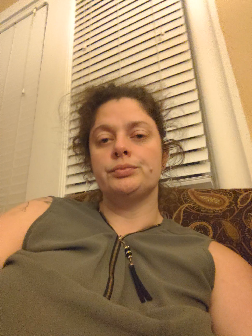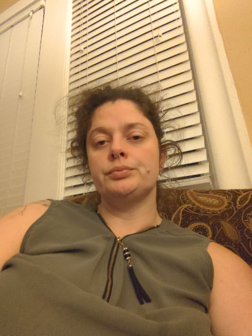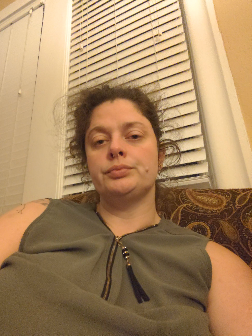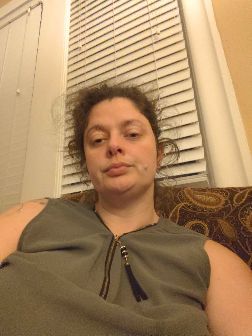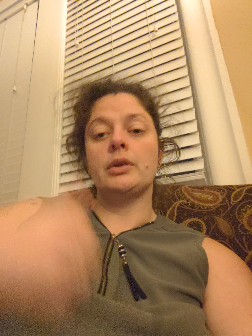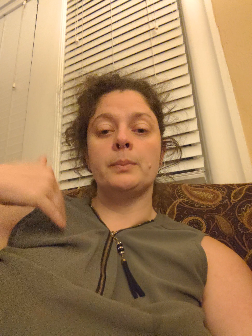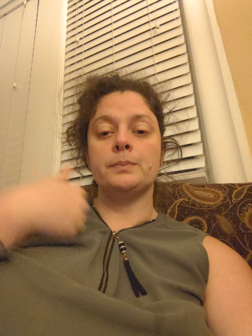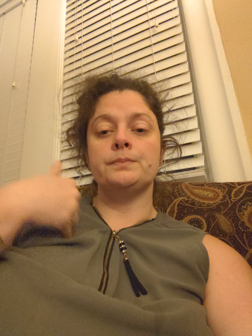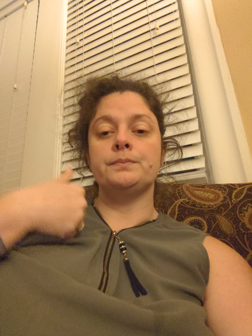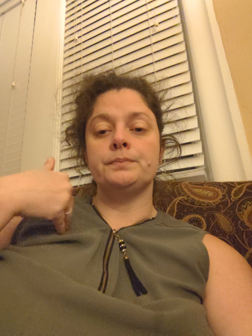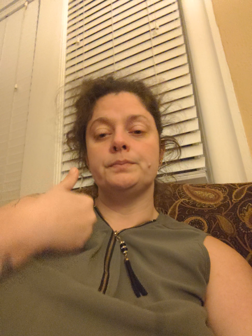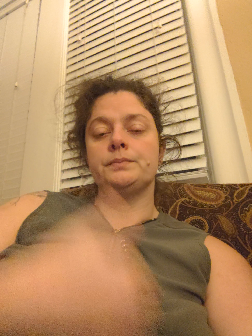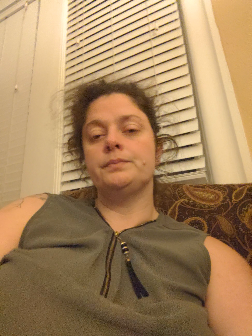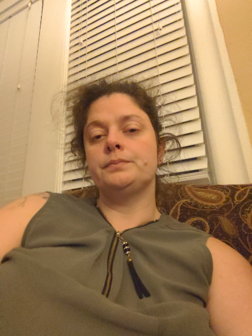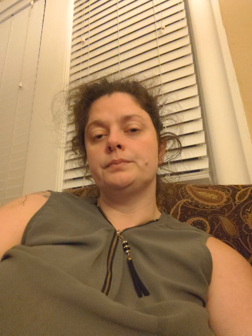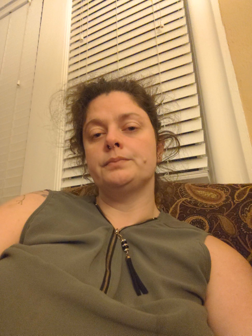animal